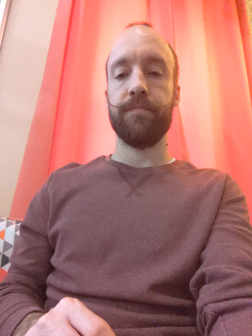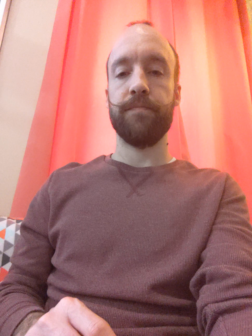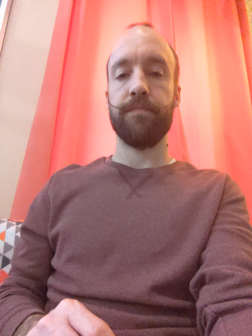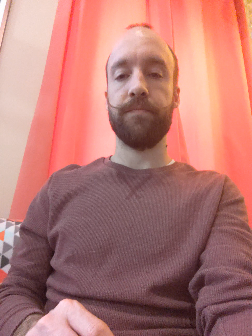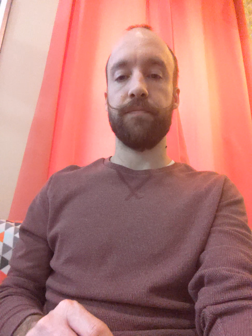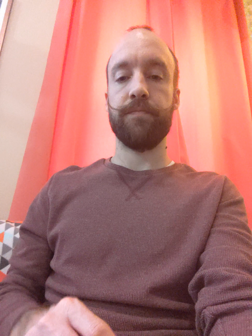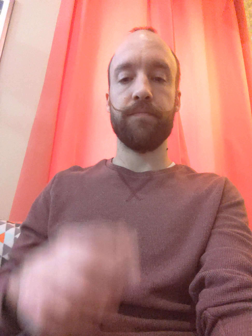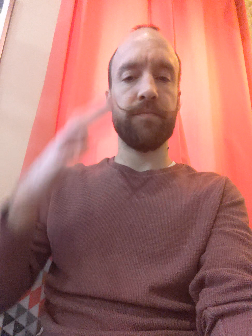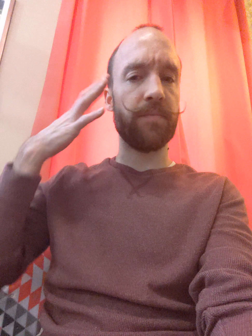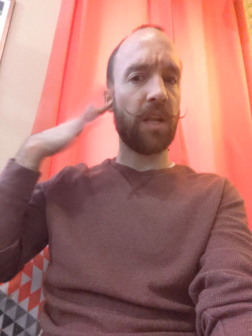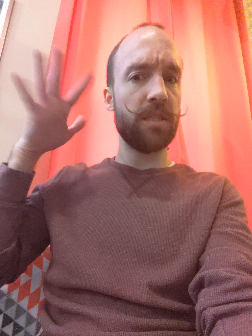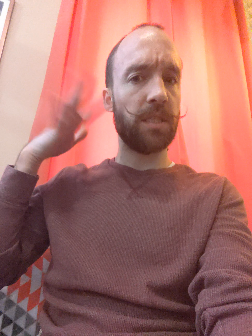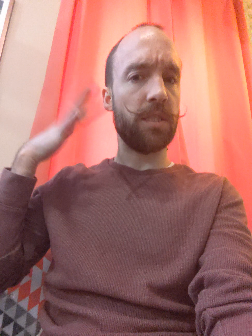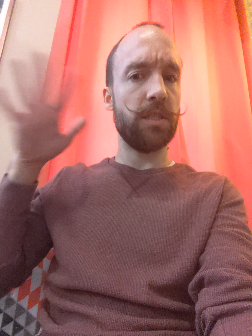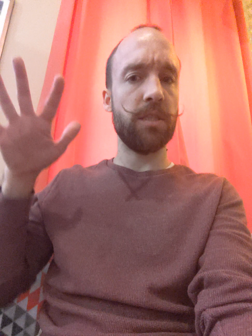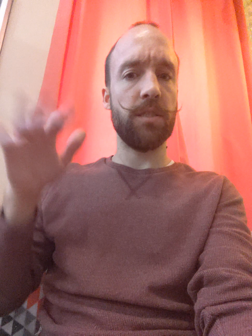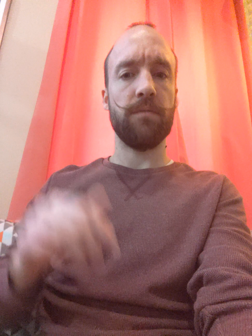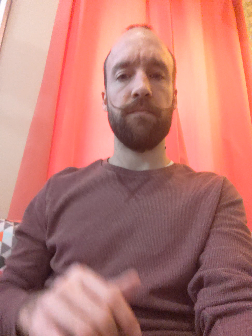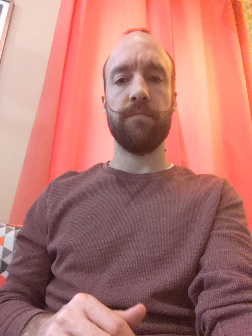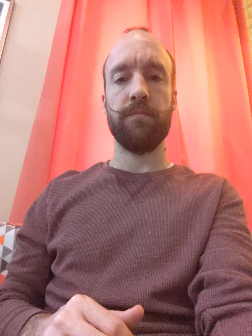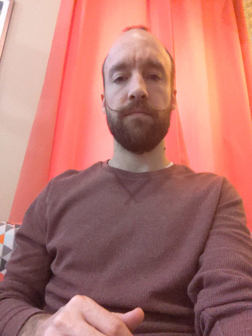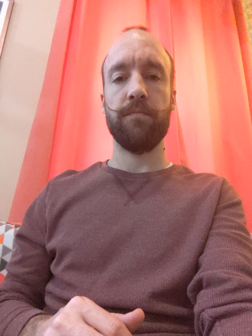noisy